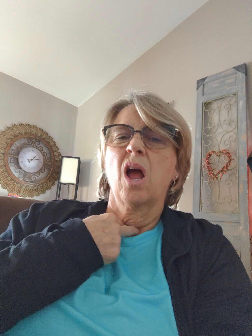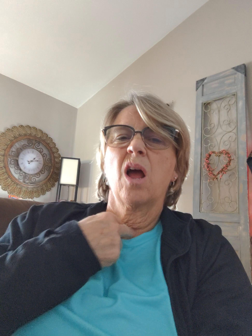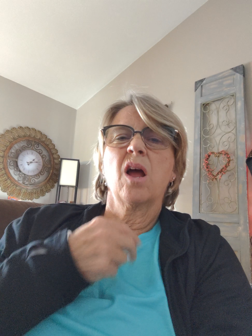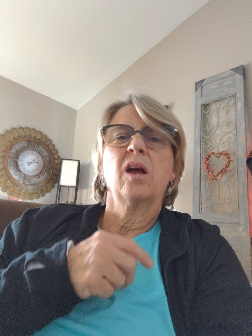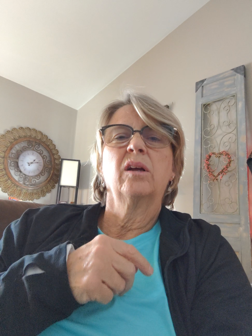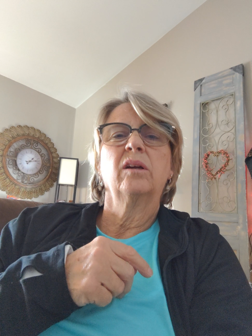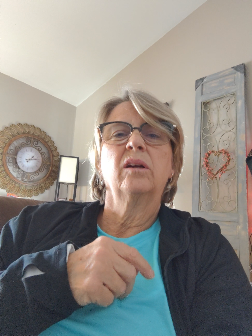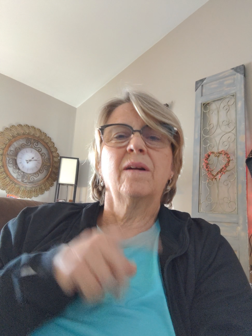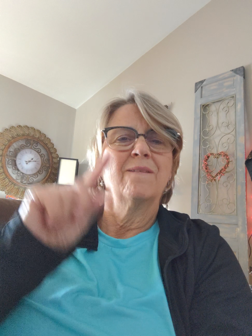stuck